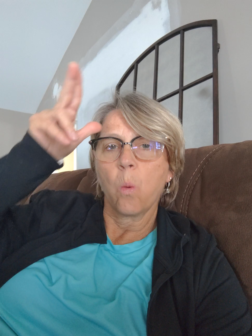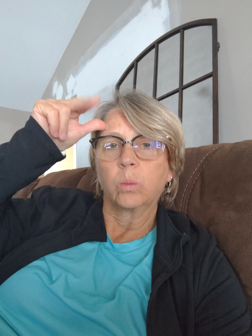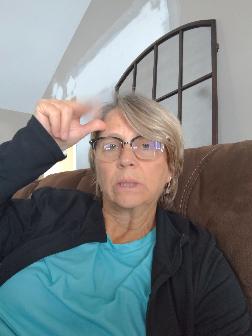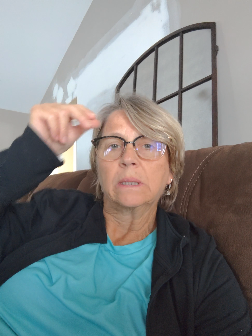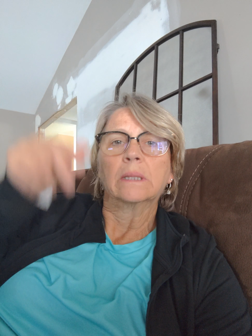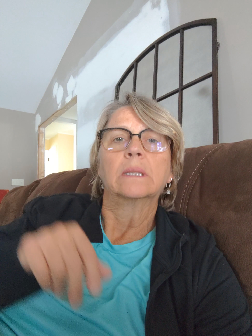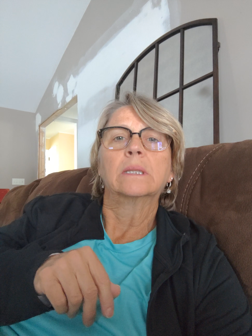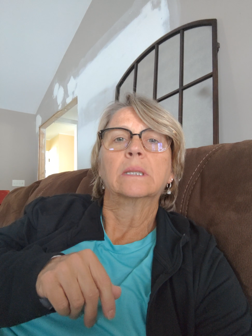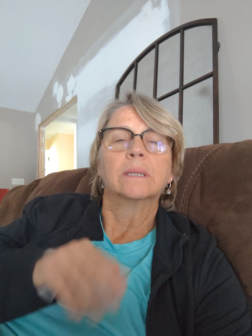horse